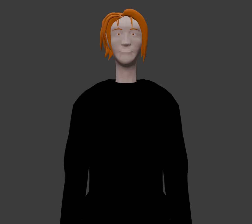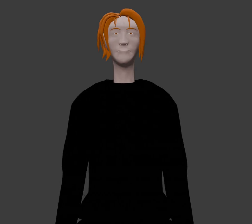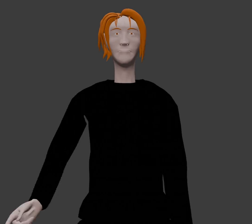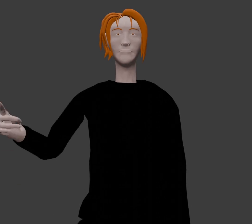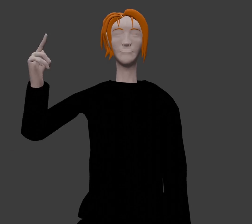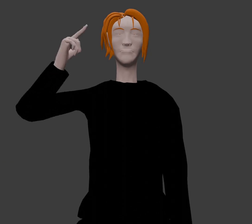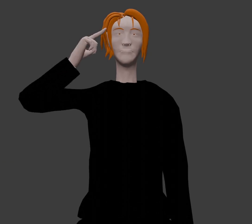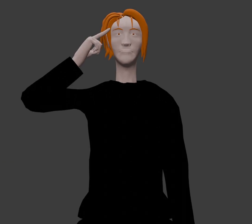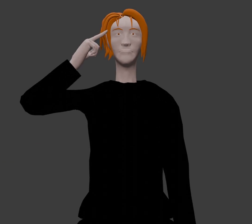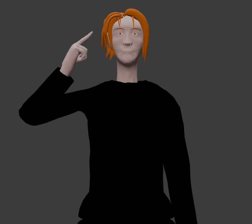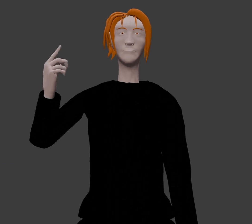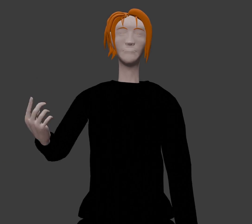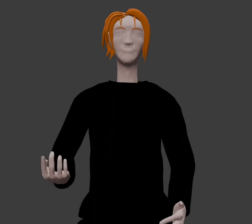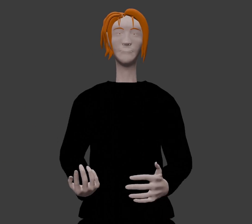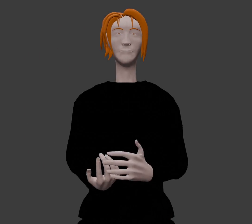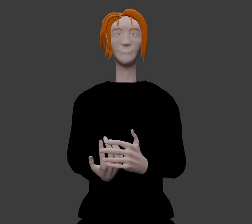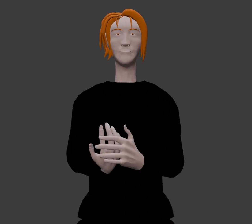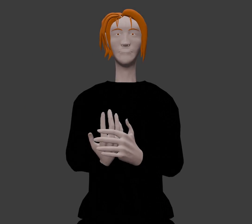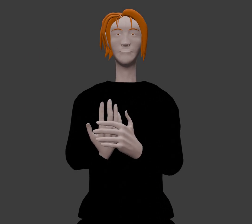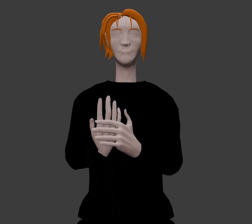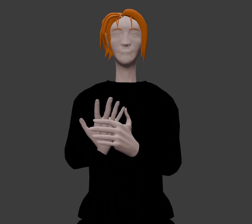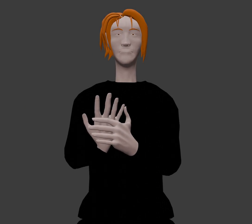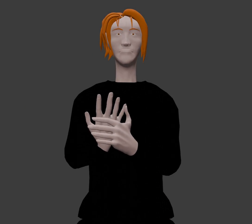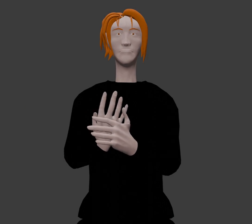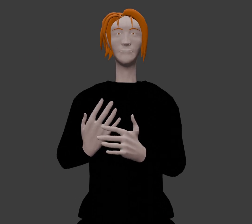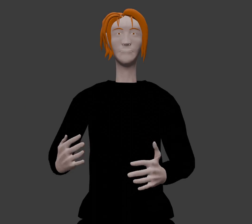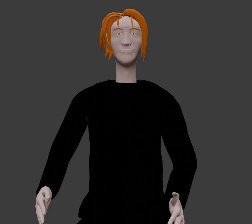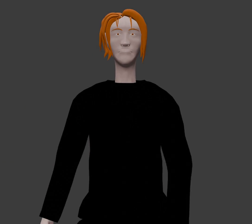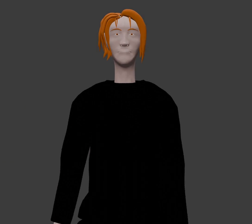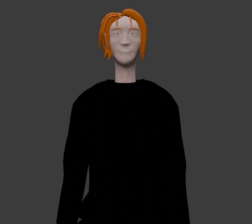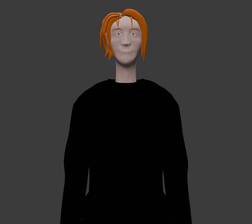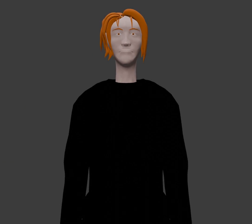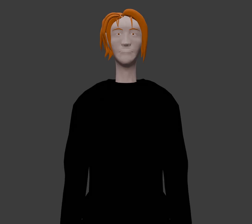Ballistic